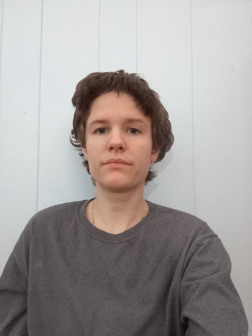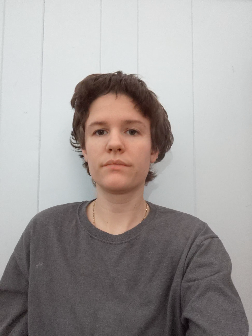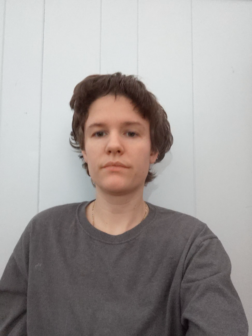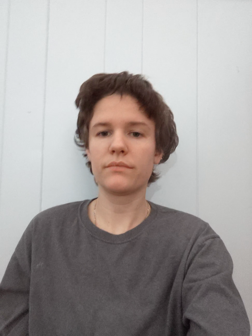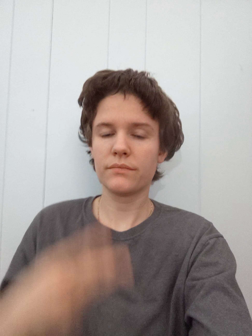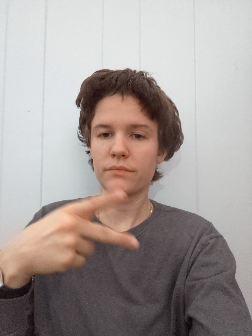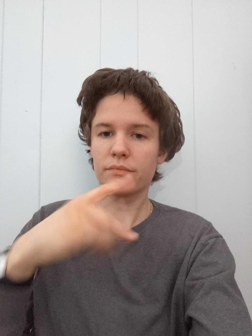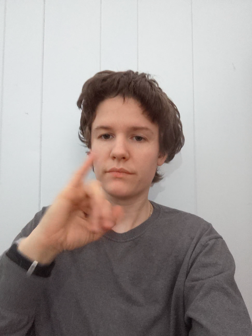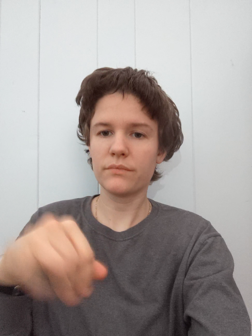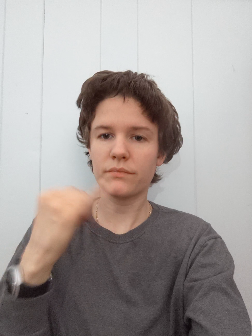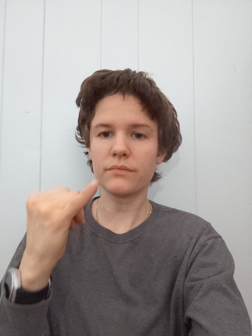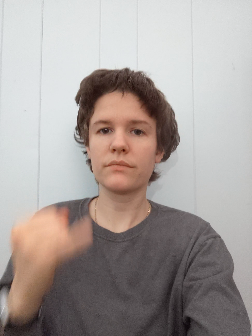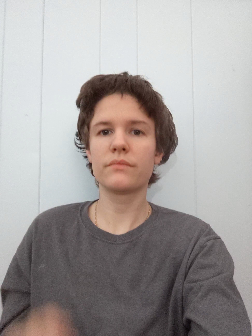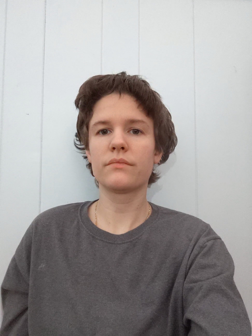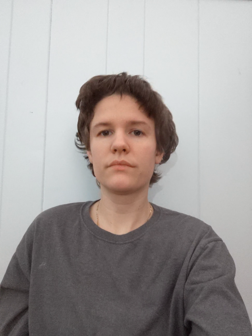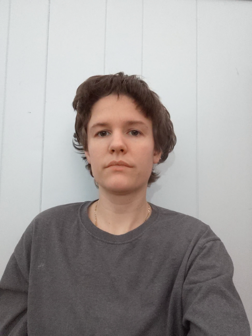pajamas